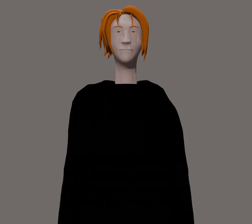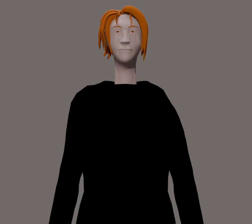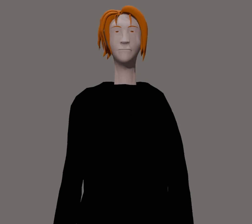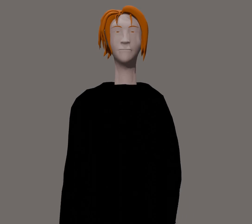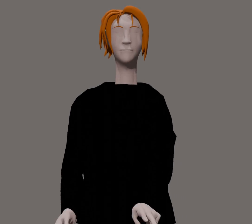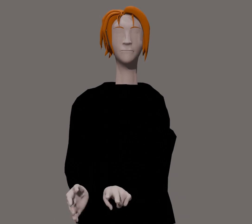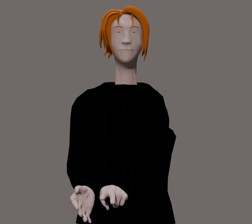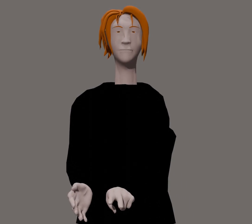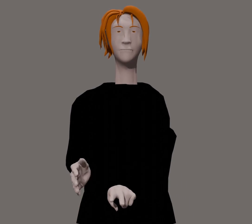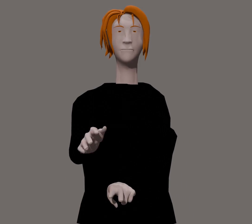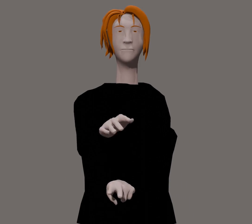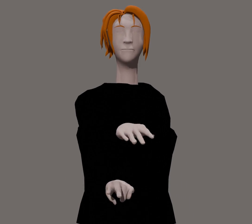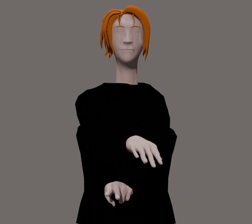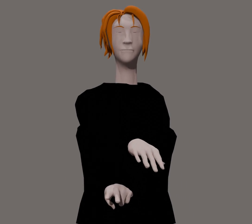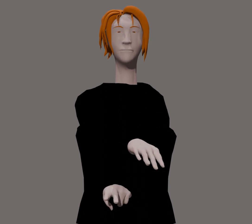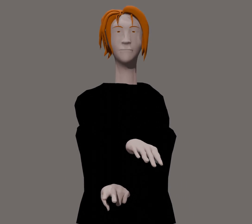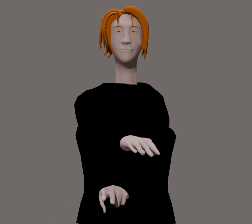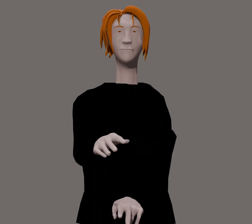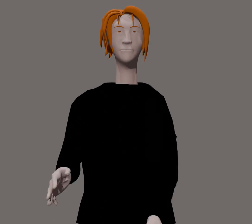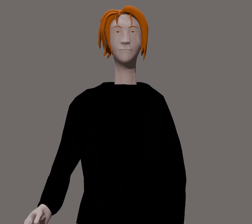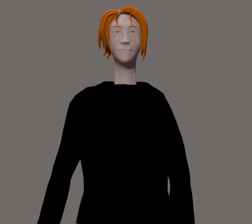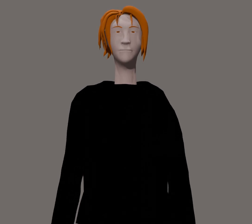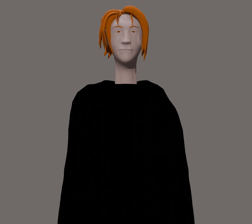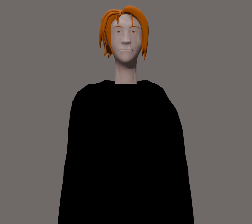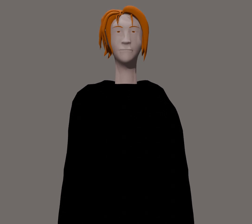Bury